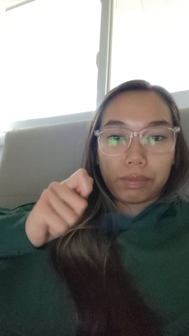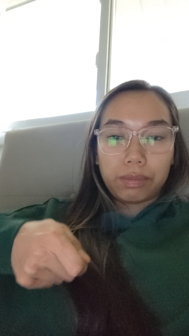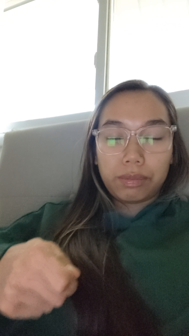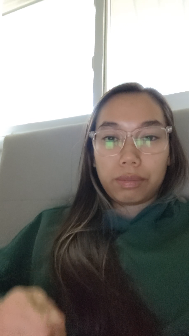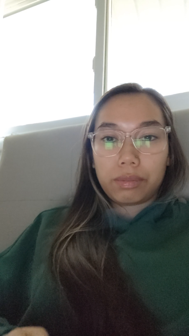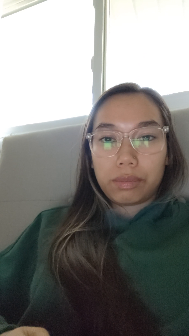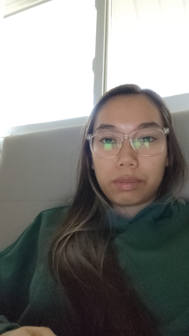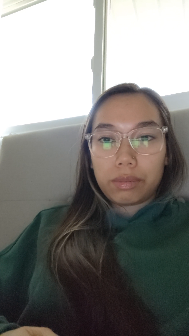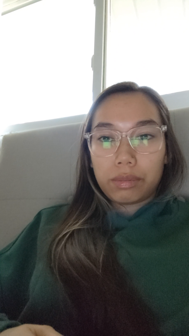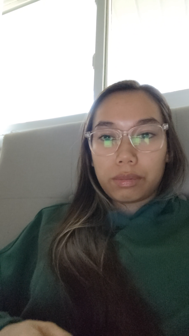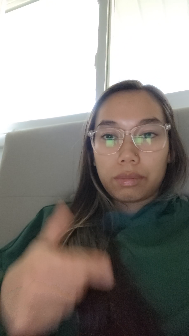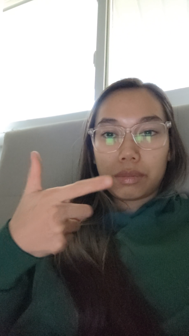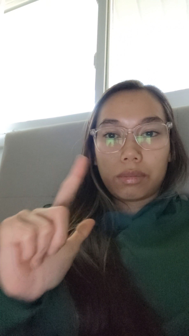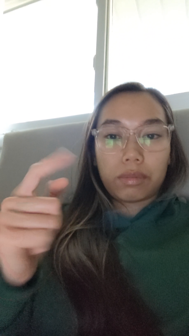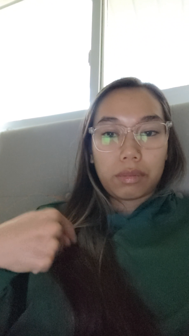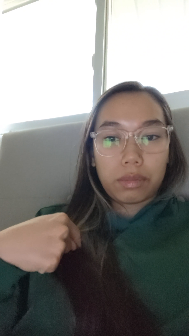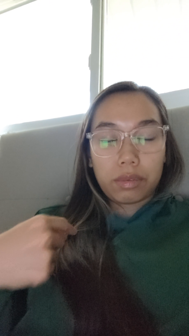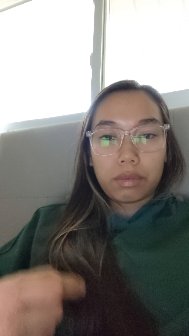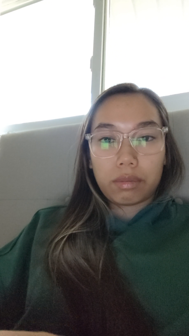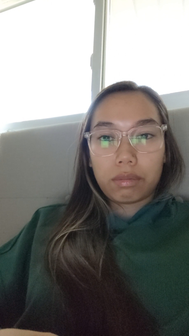let me